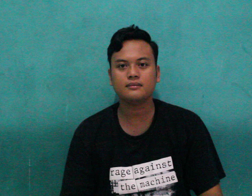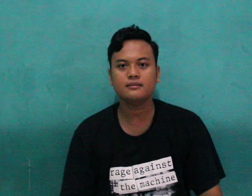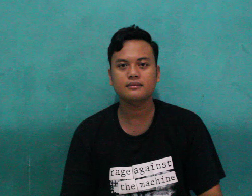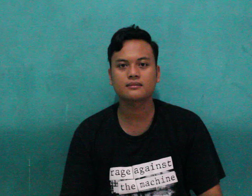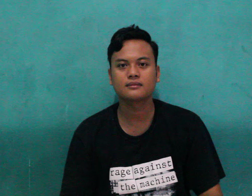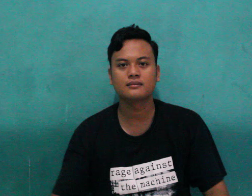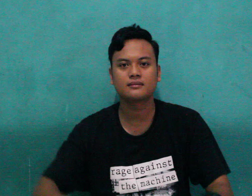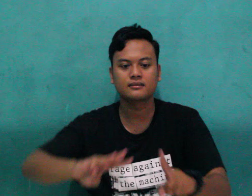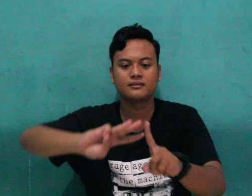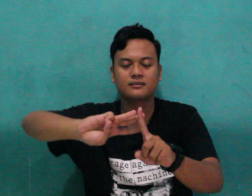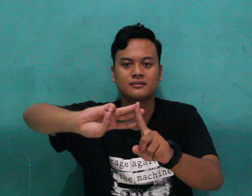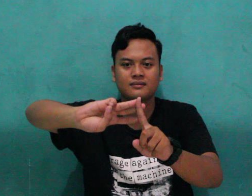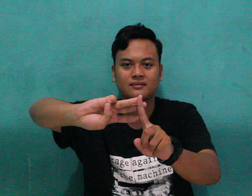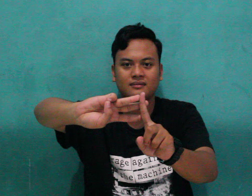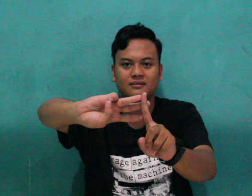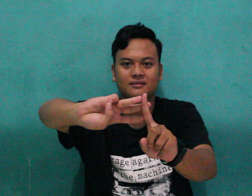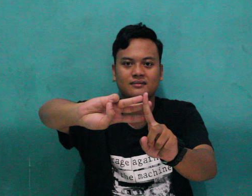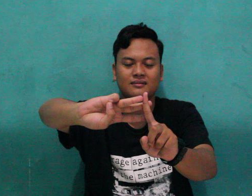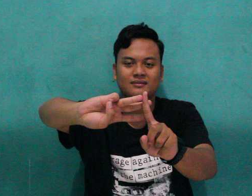B